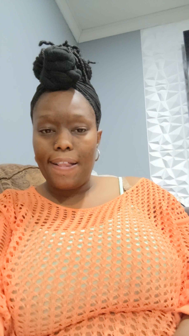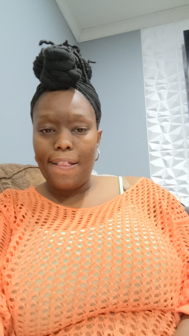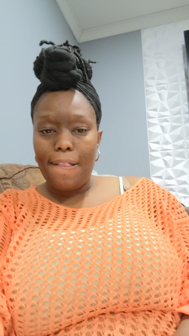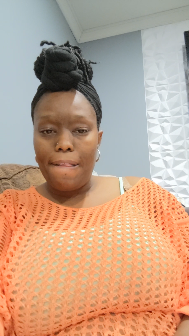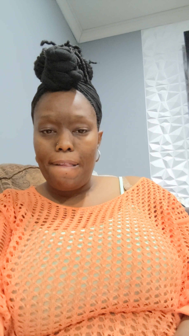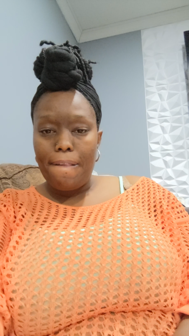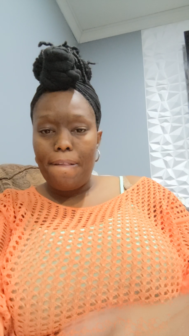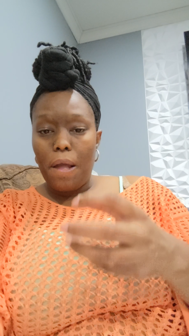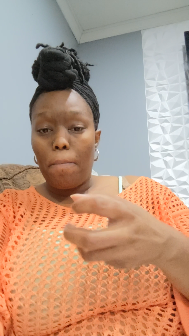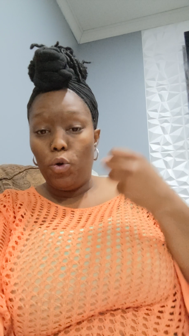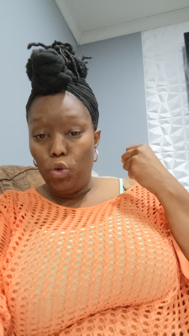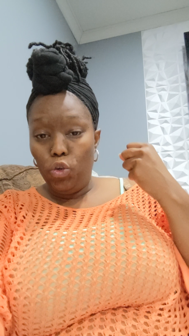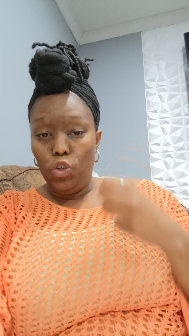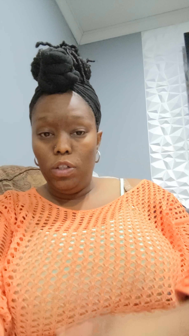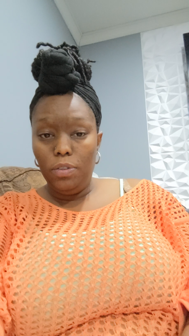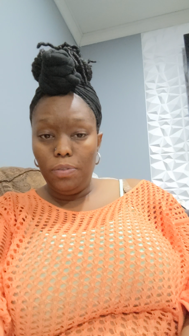pull